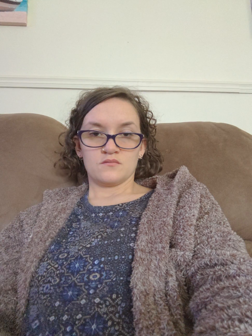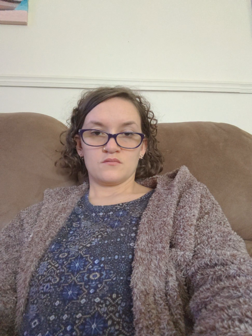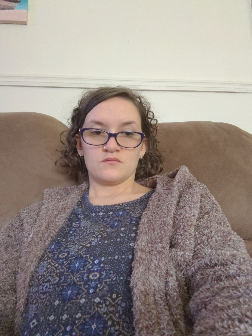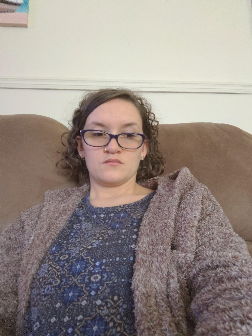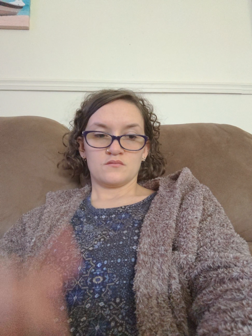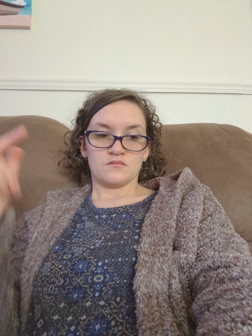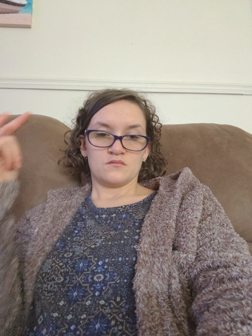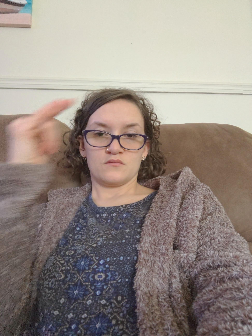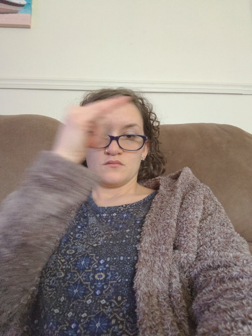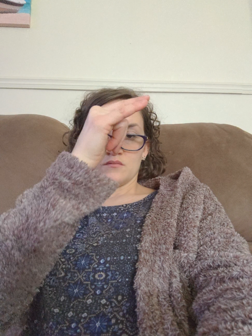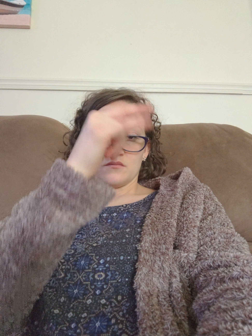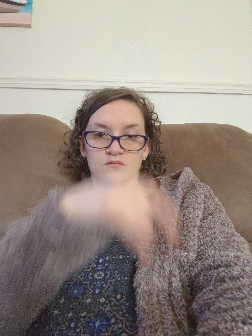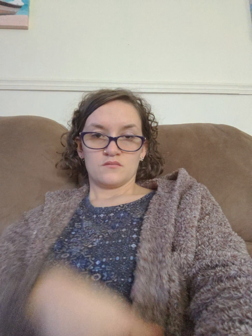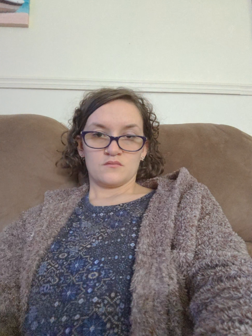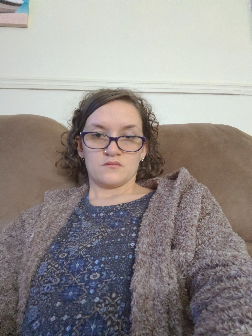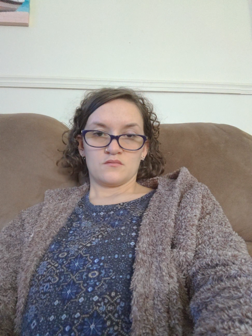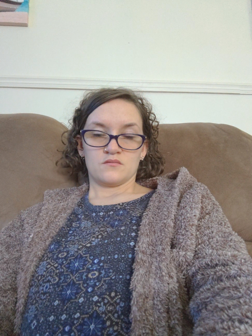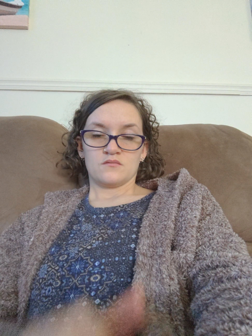airplane